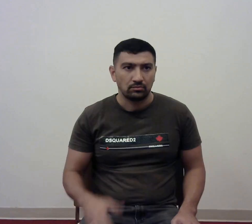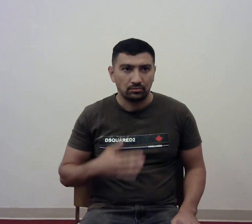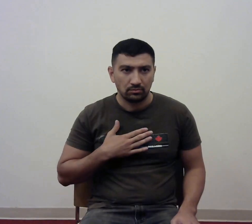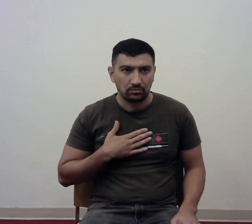mən